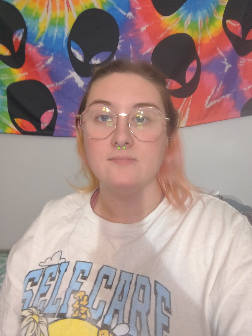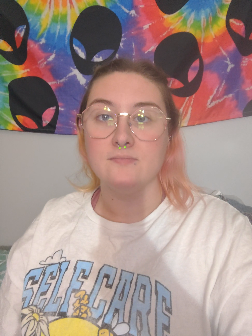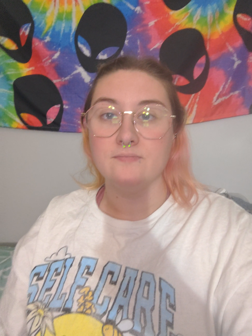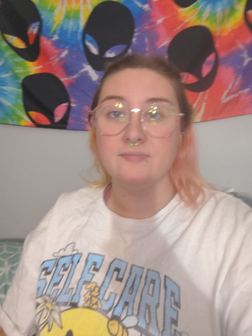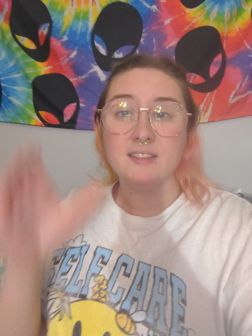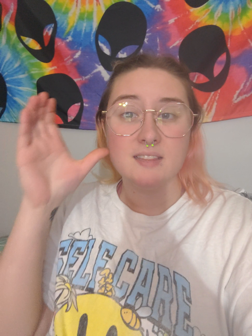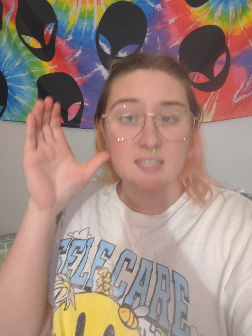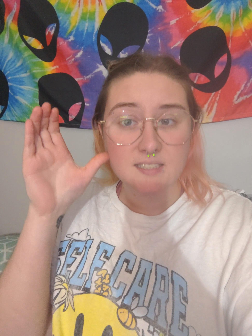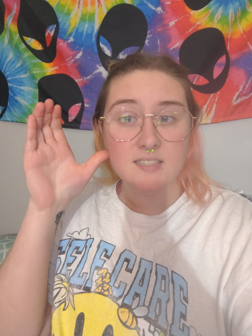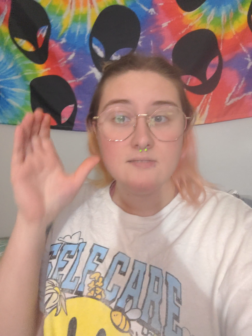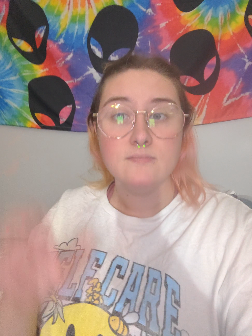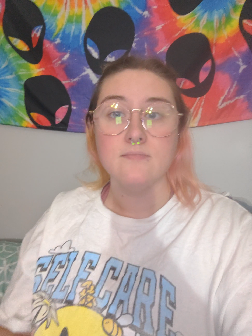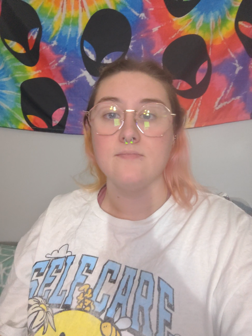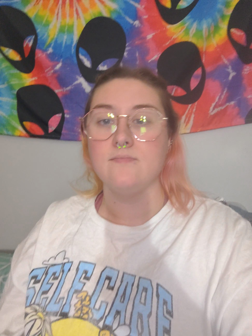listen